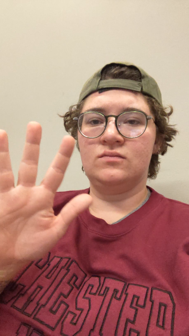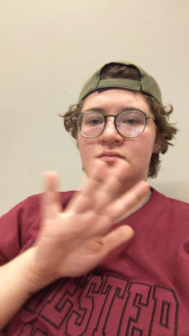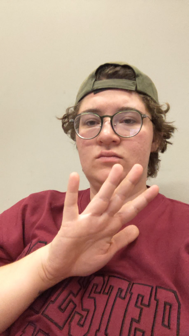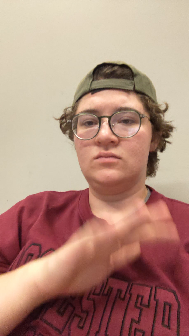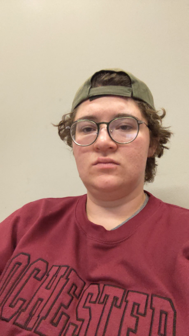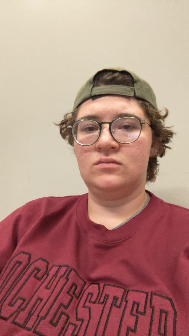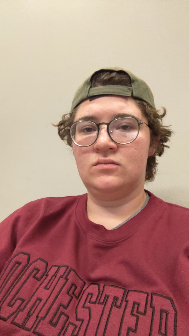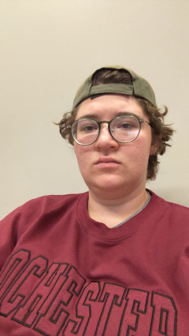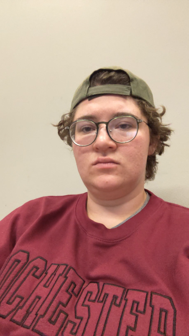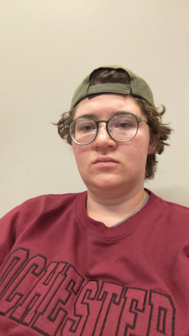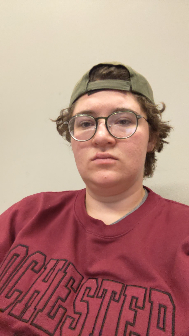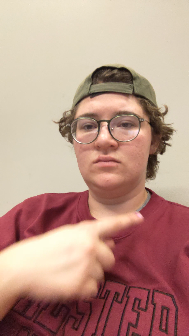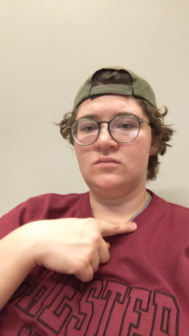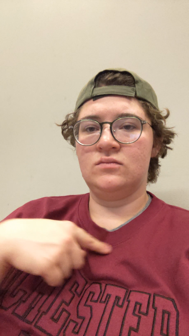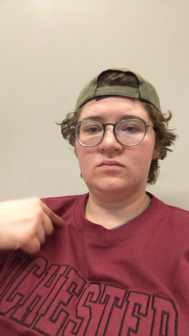necklace